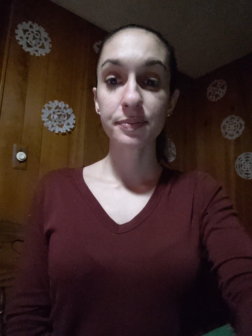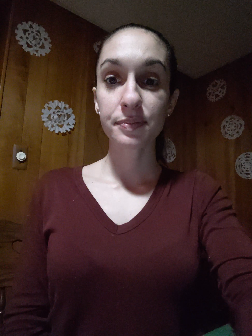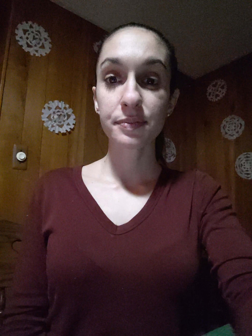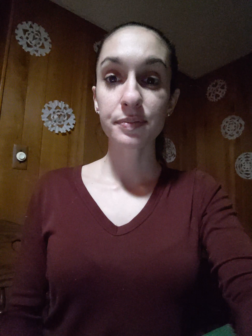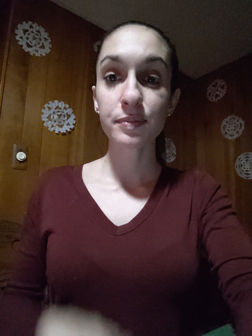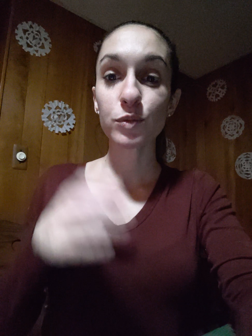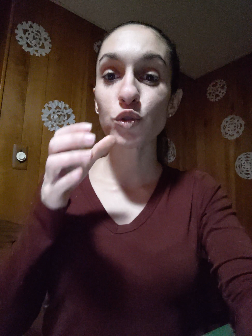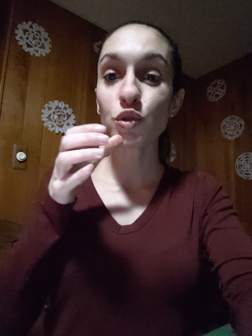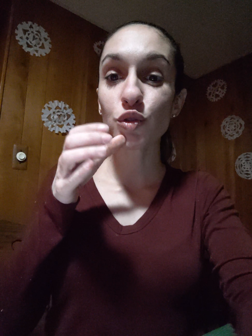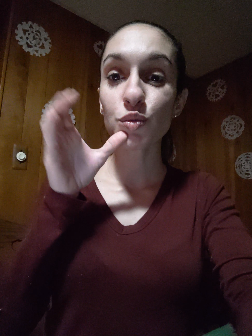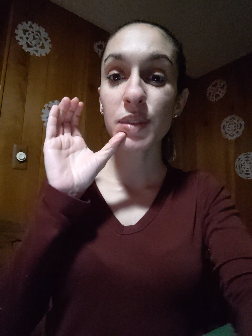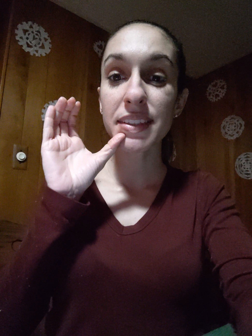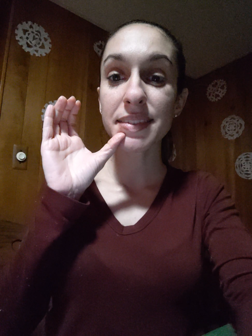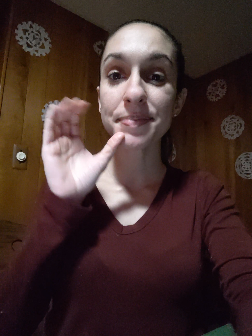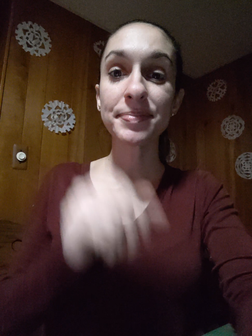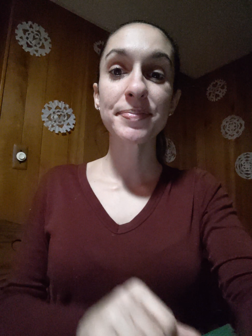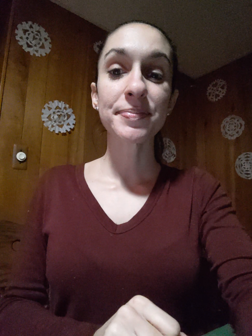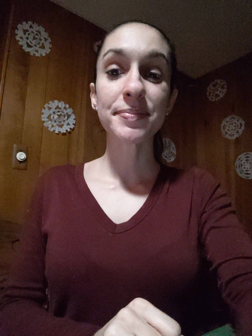drink